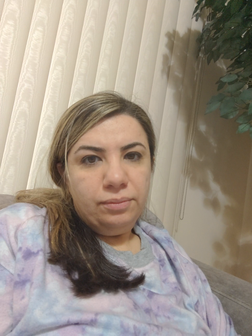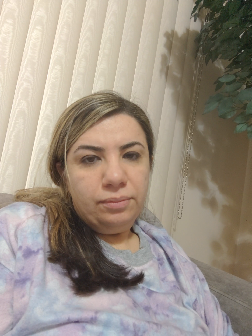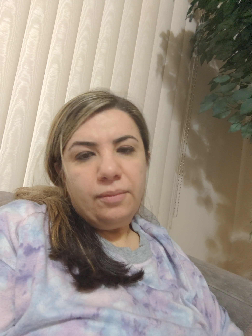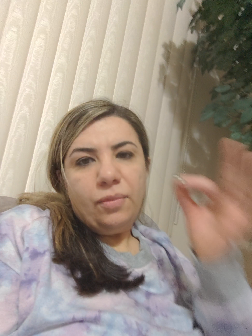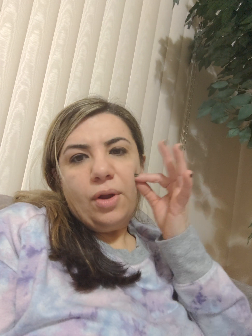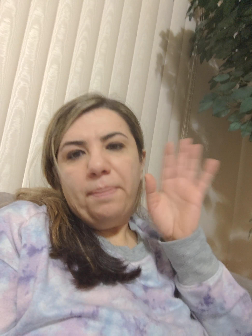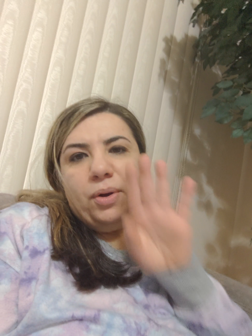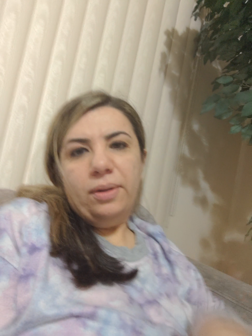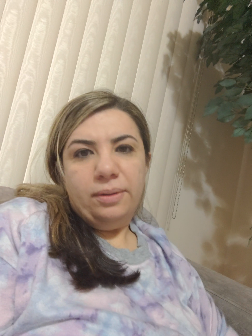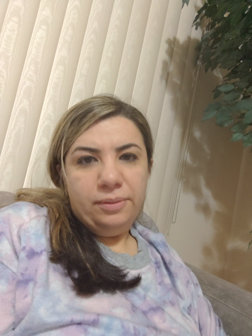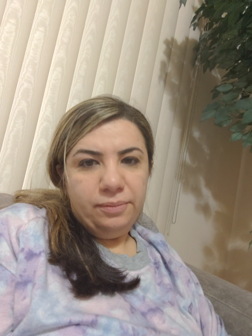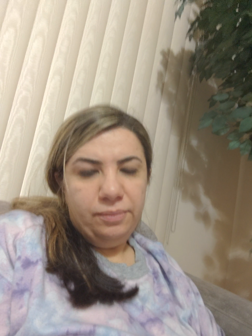bug